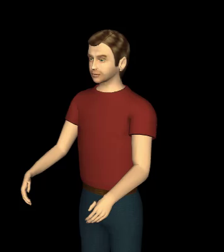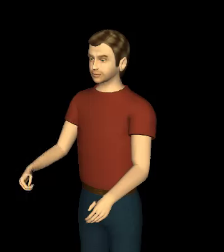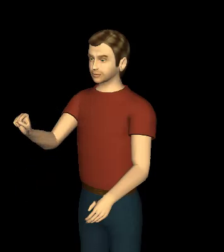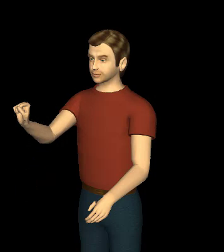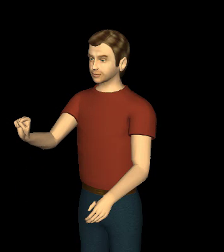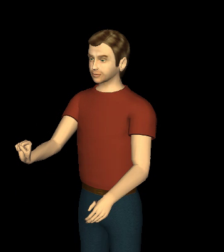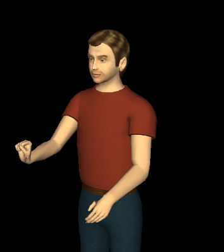جنوب